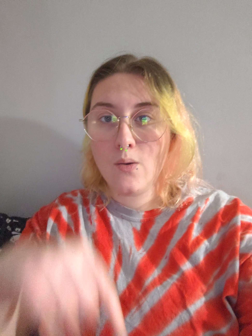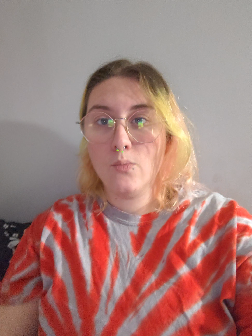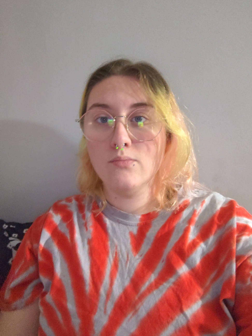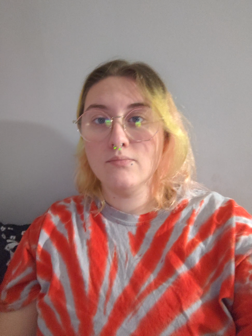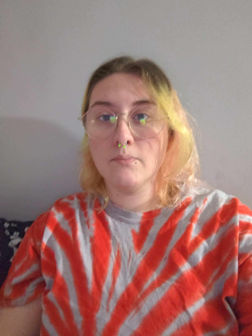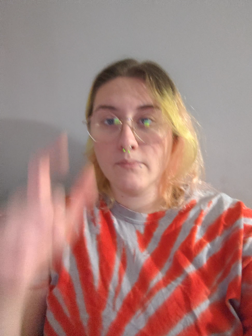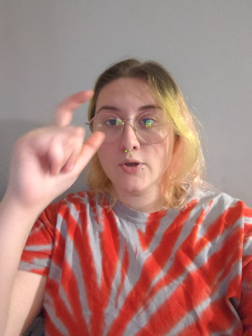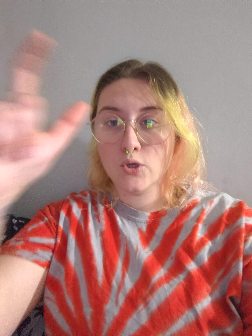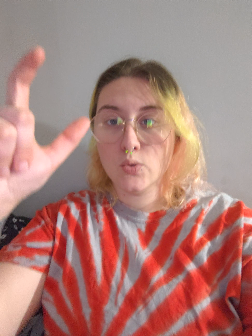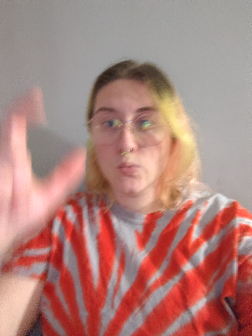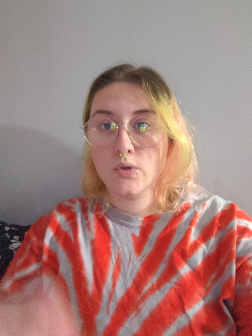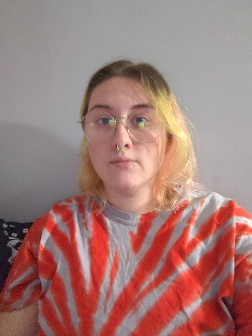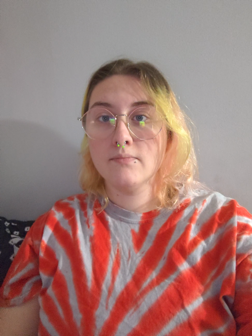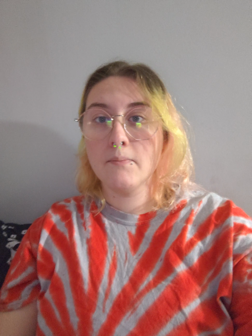moon